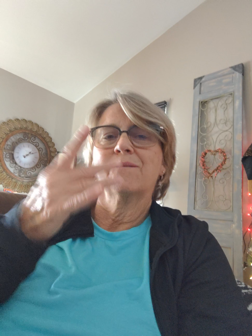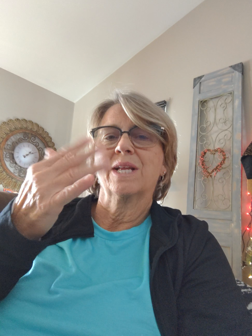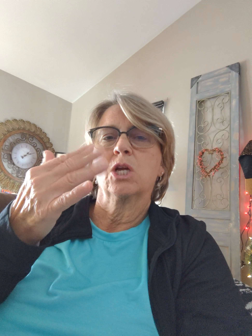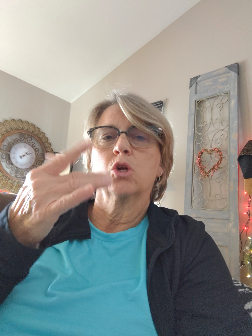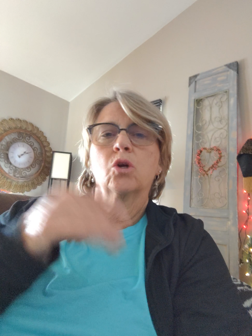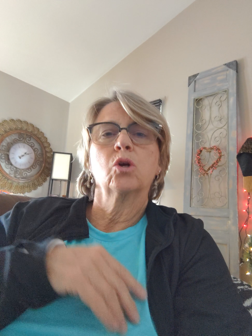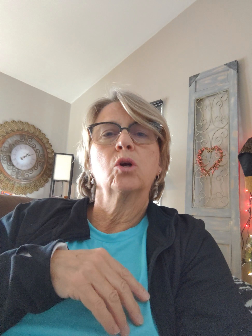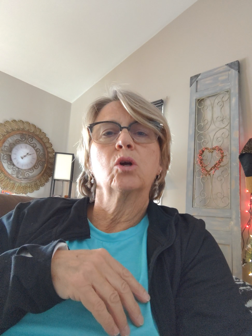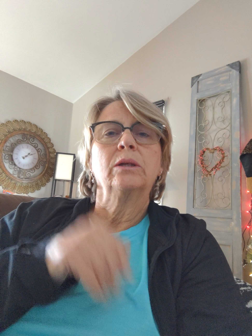finger